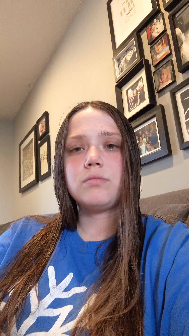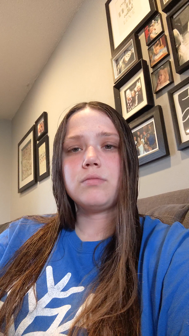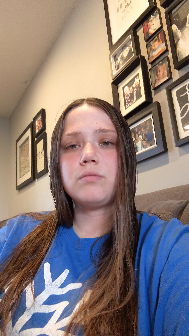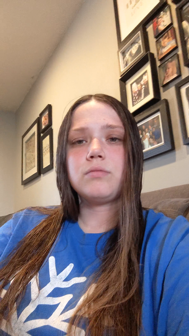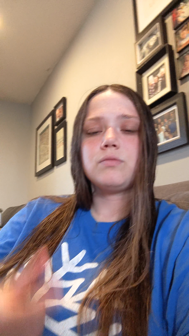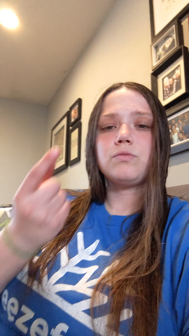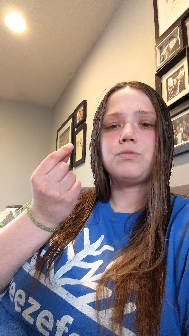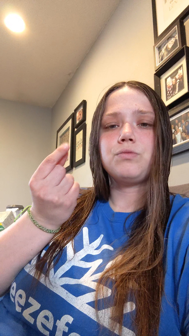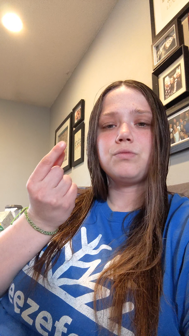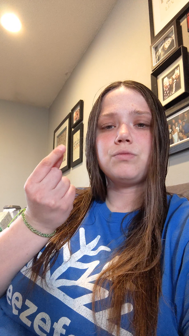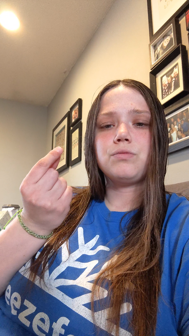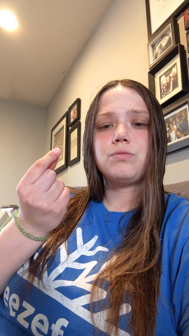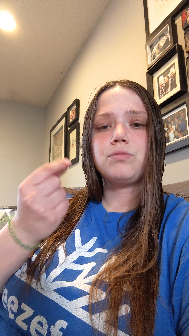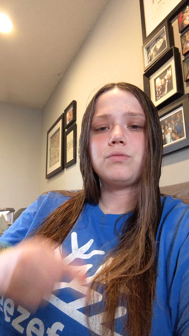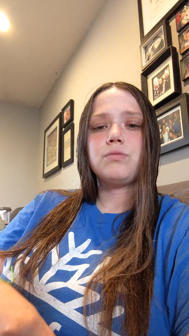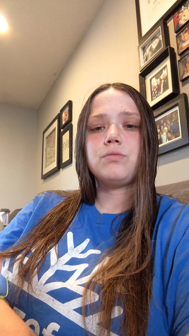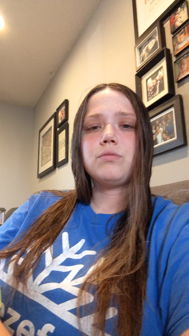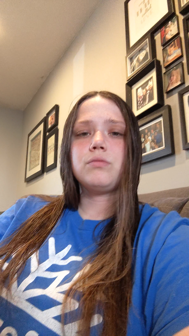do